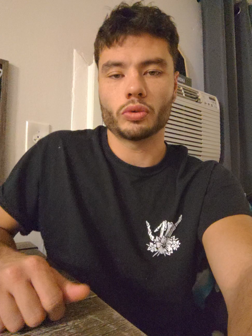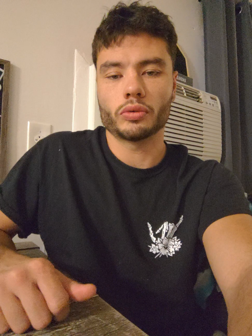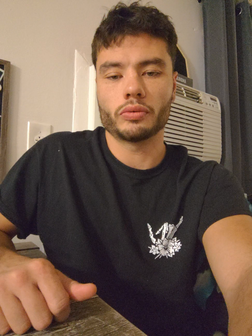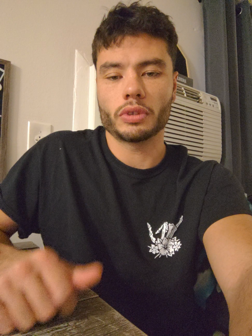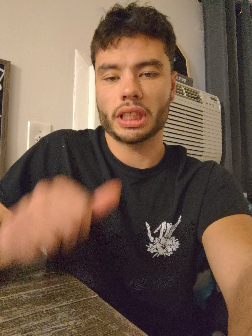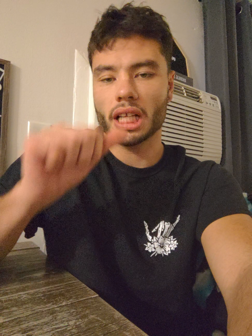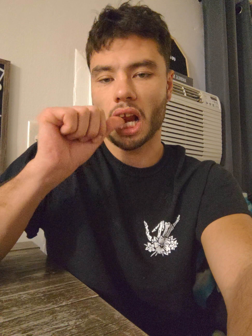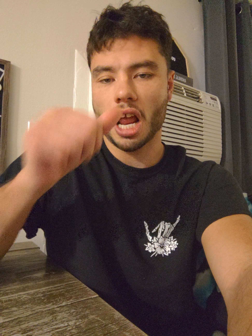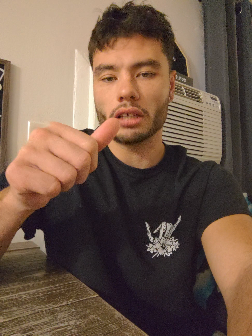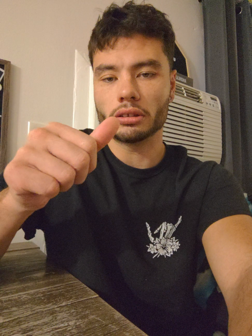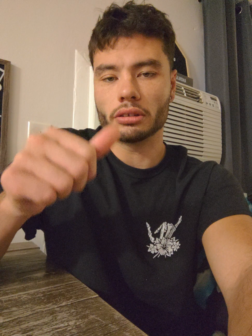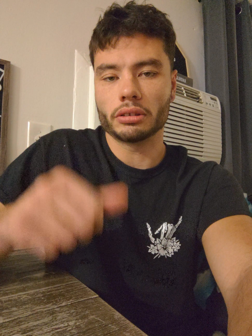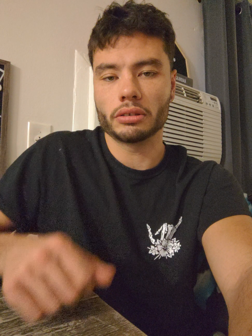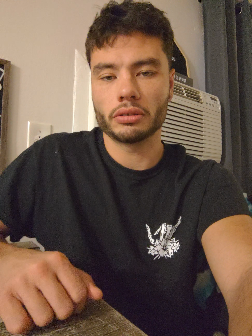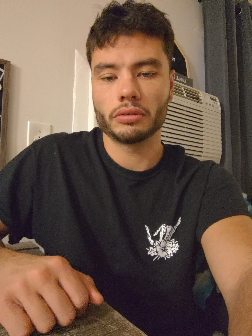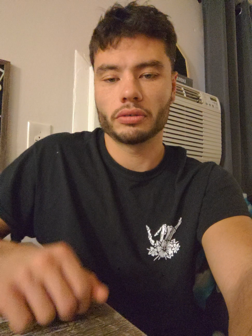nuts